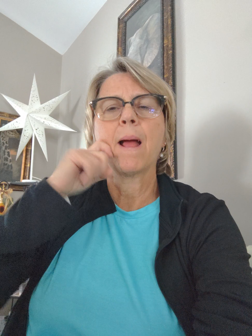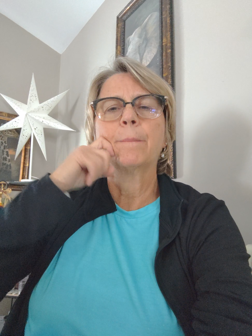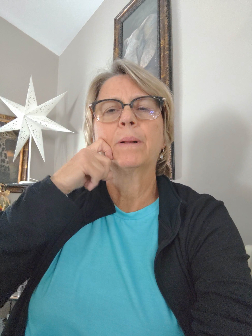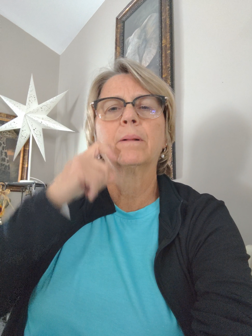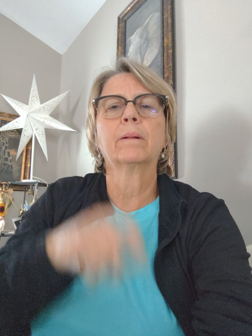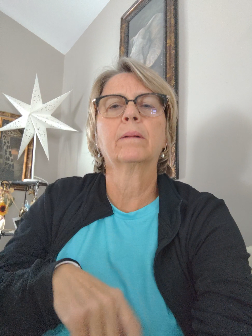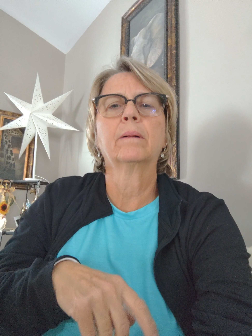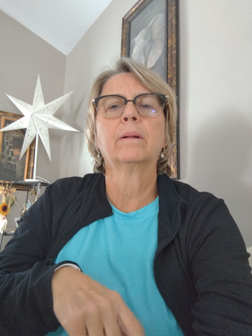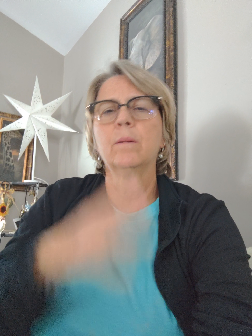apple